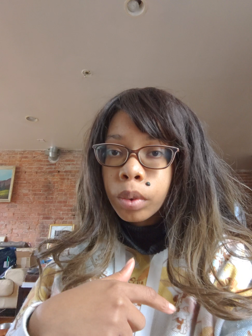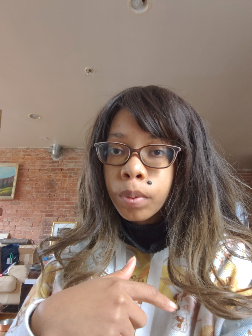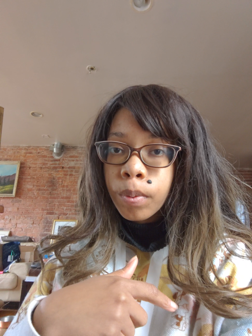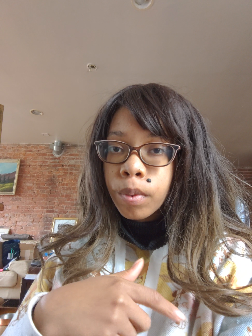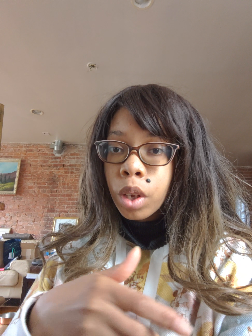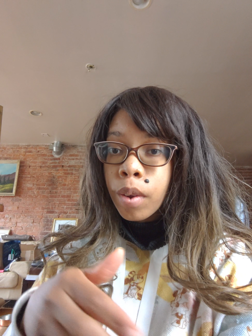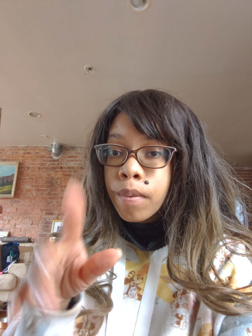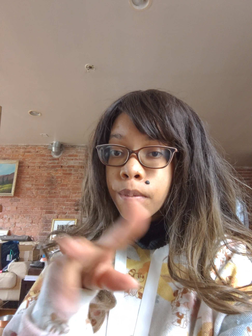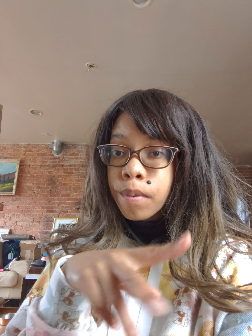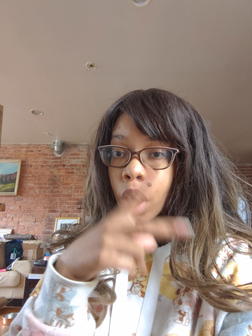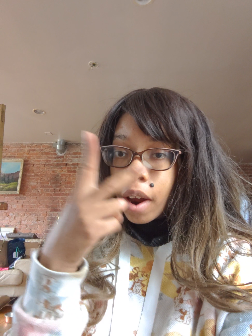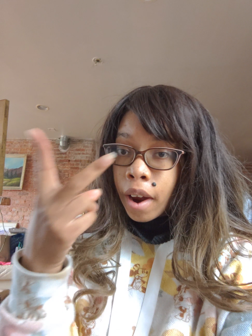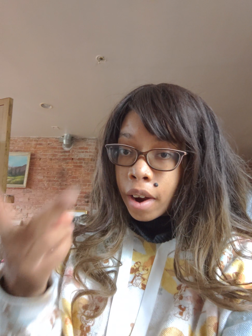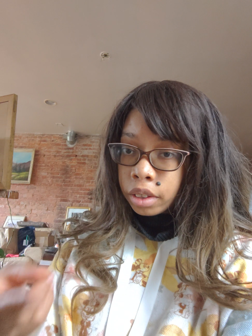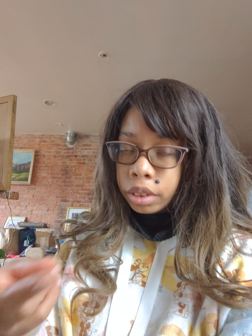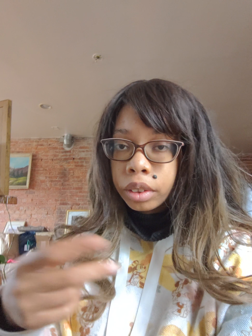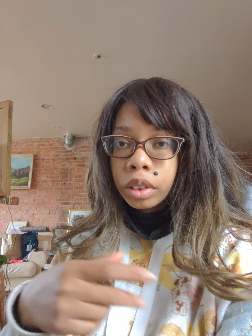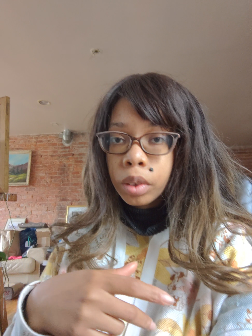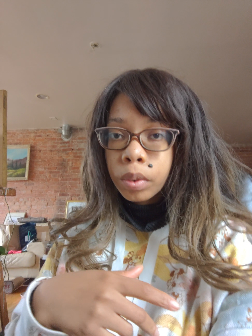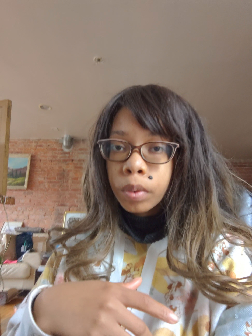fall